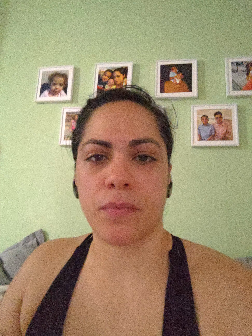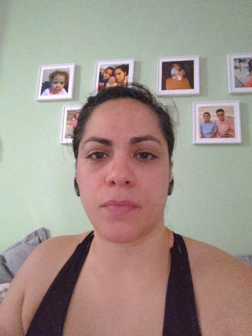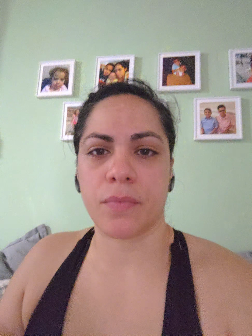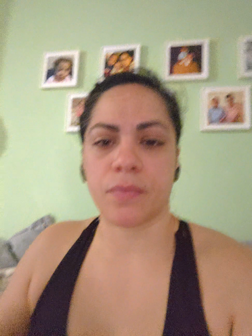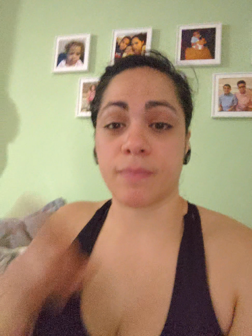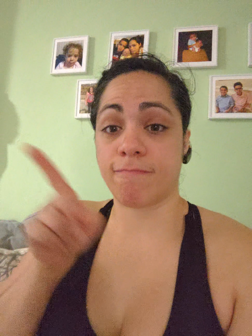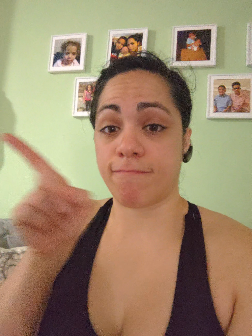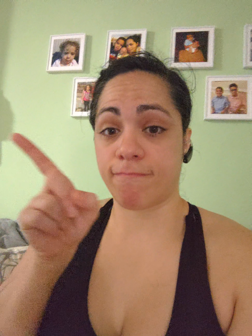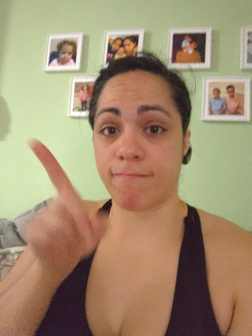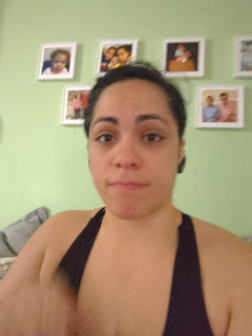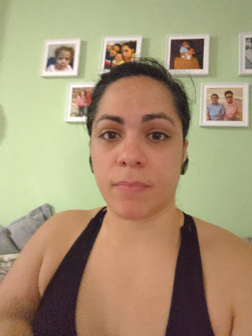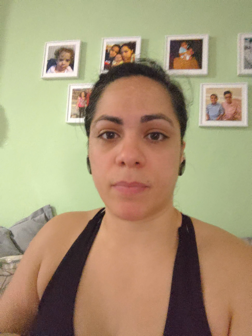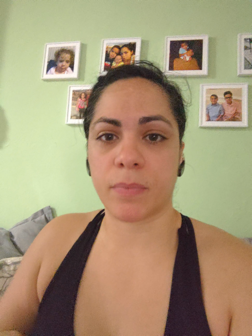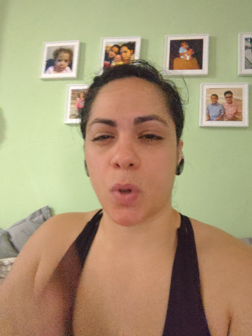he/she/it